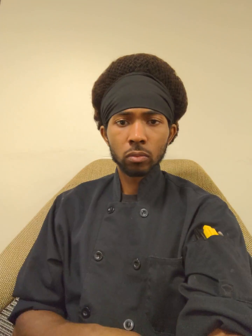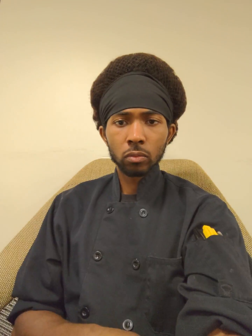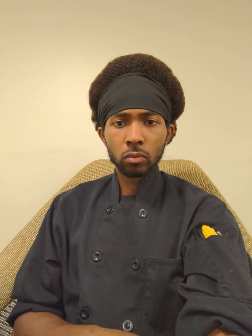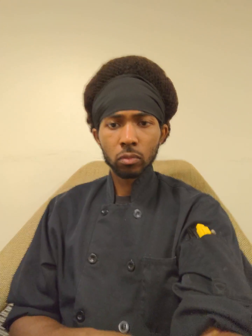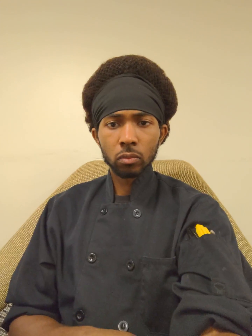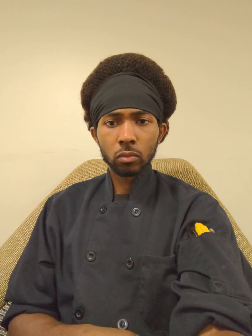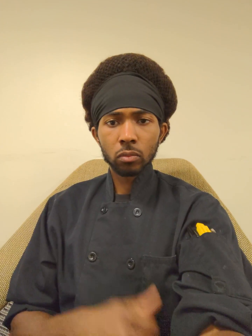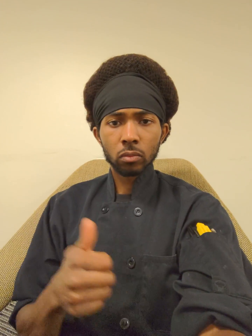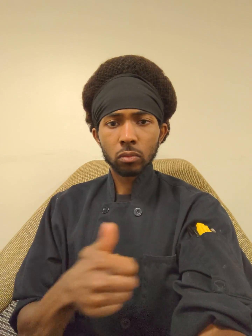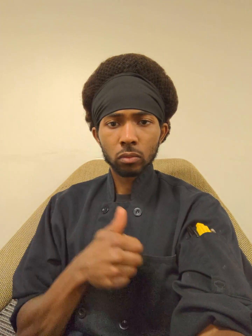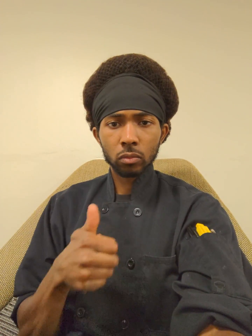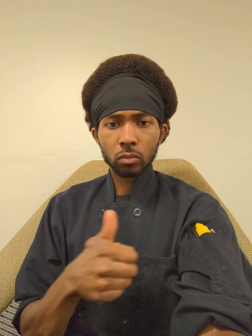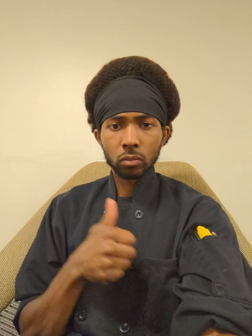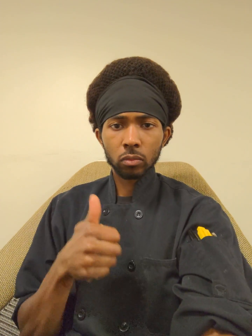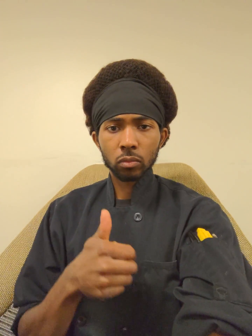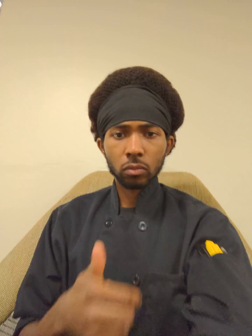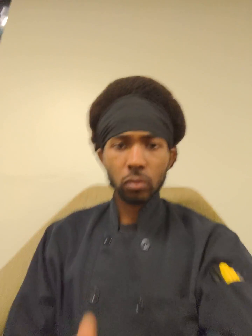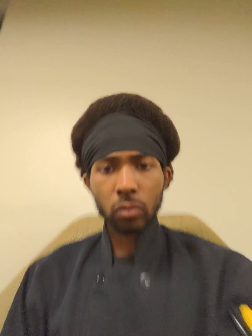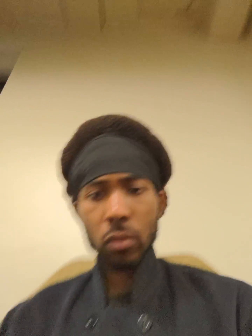basement